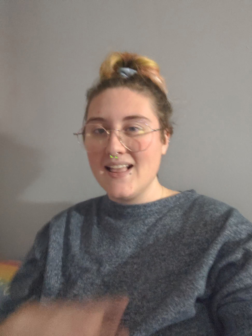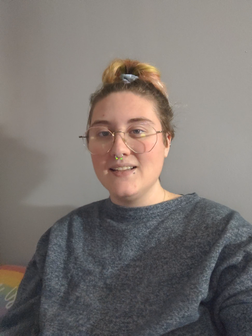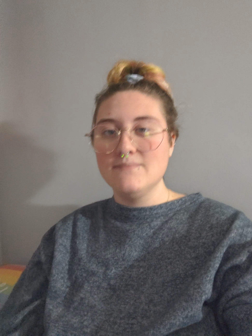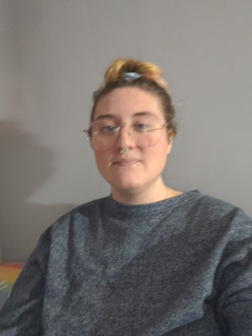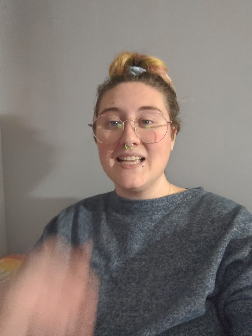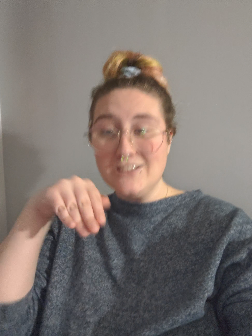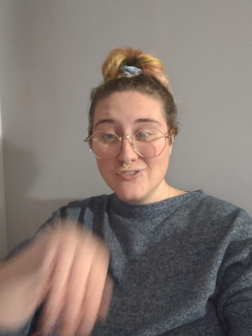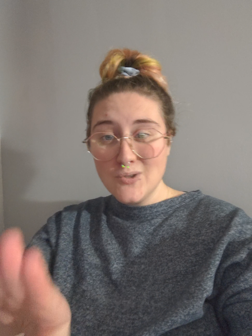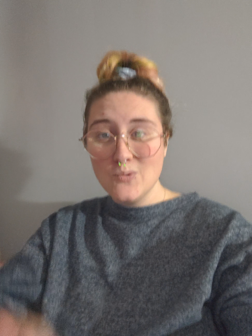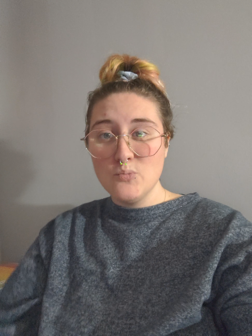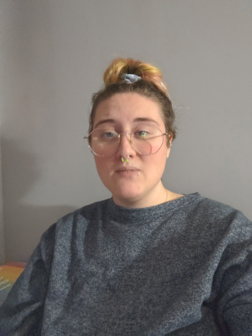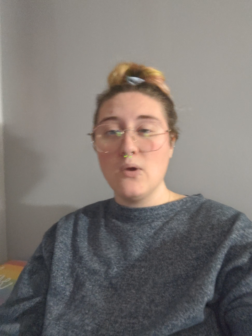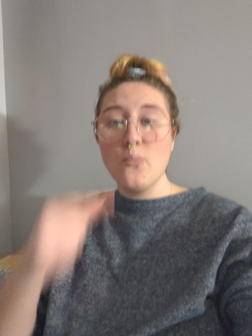into